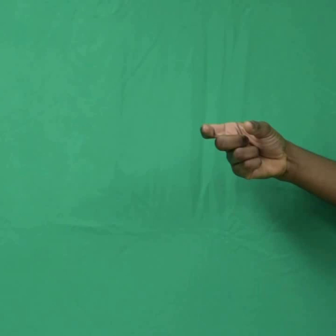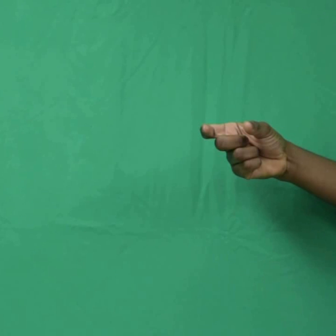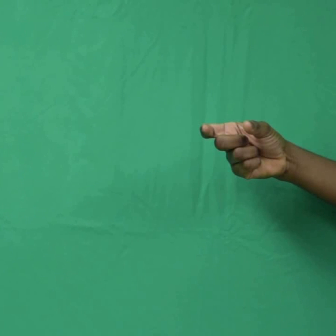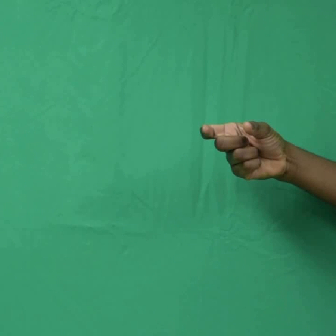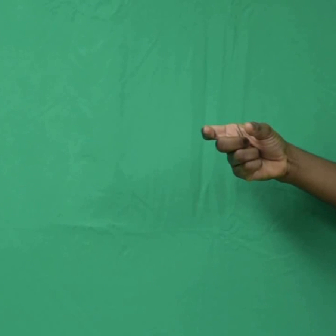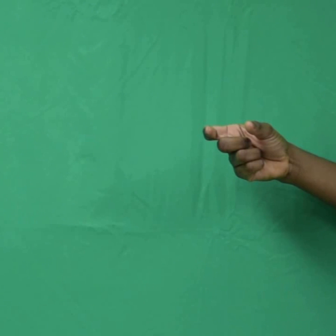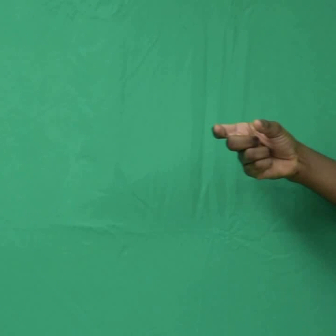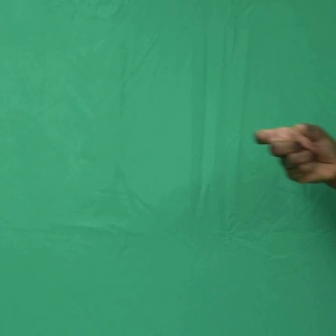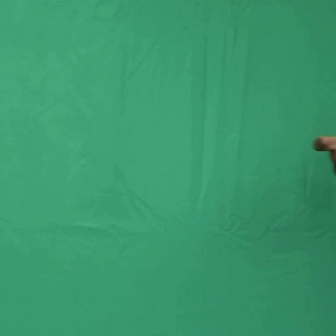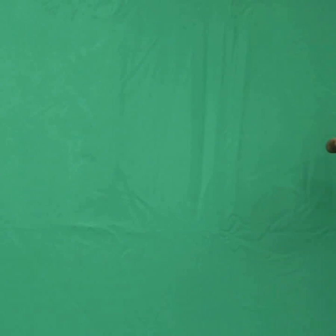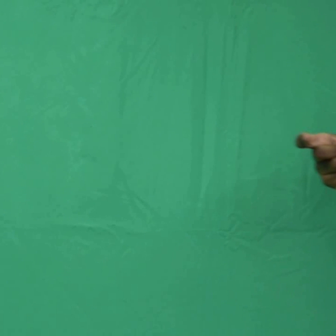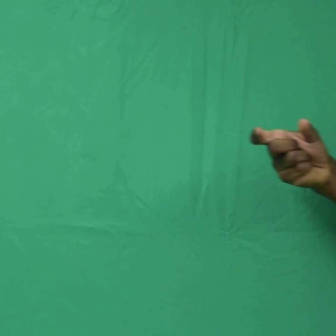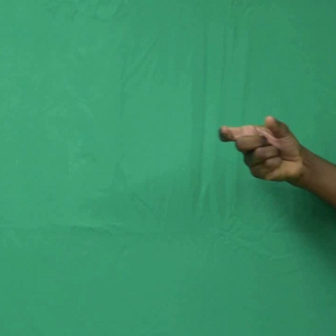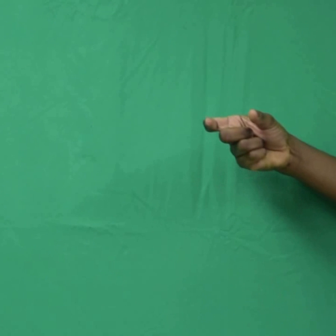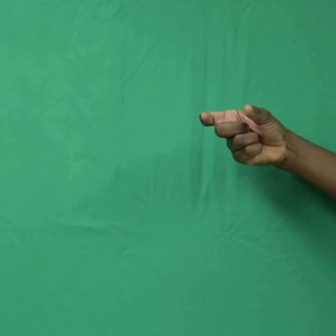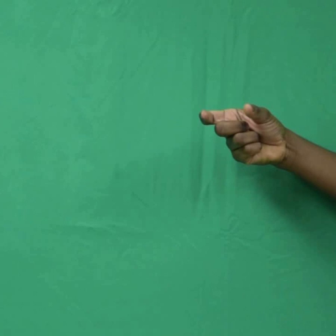X